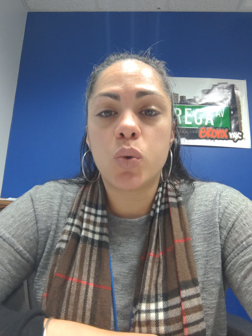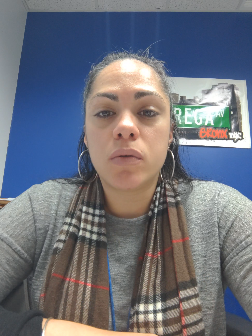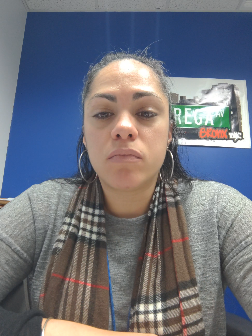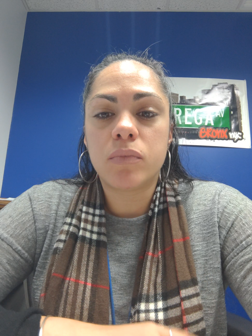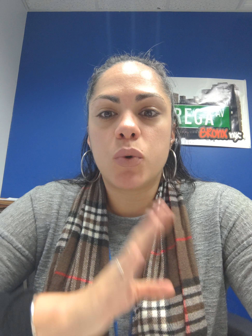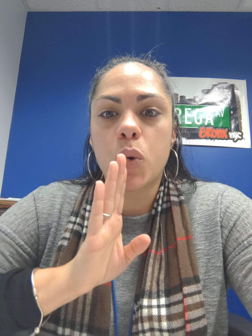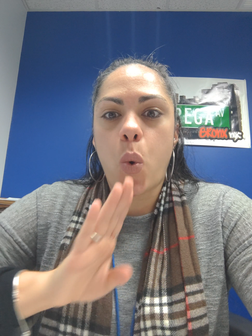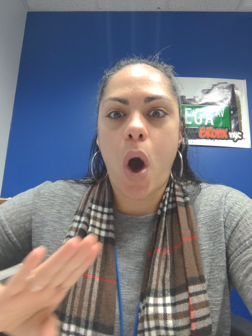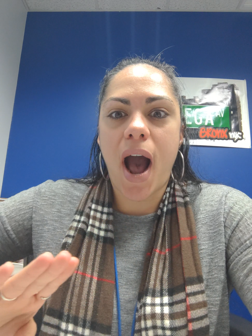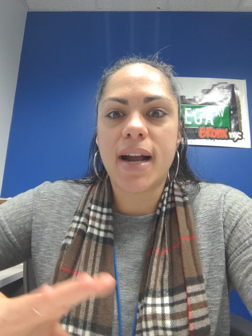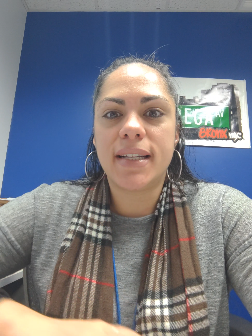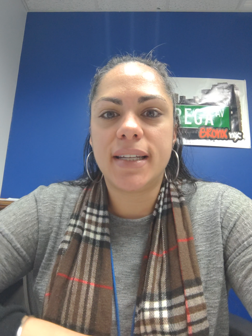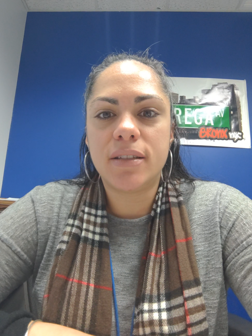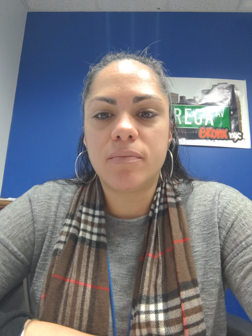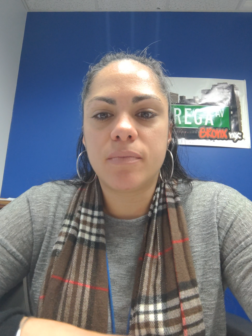quiet